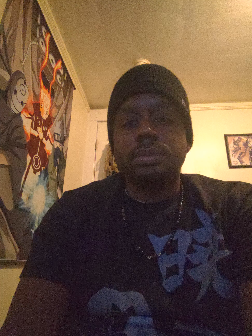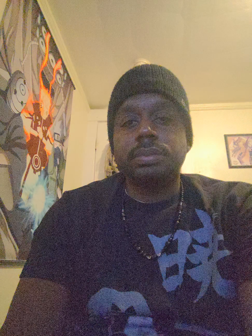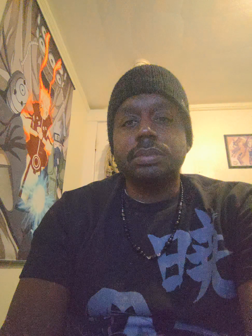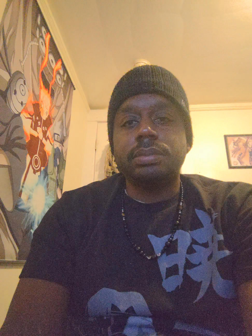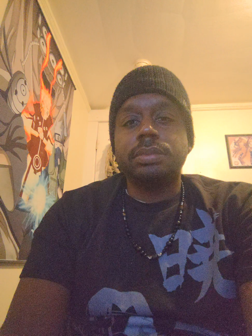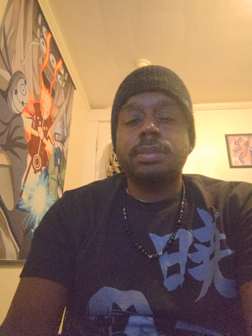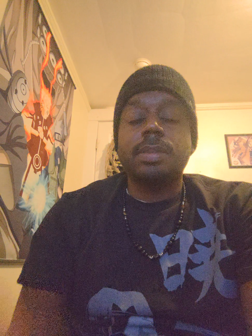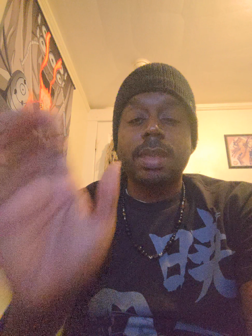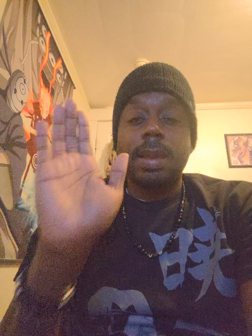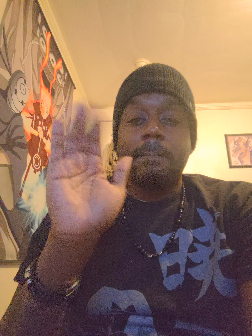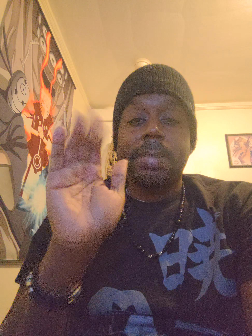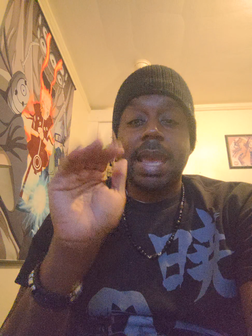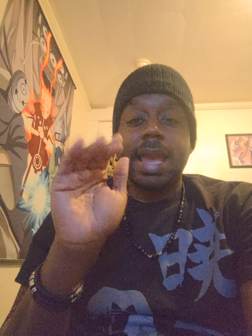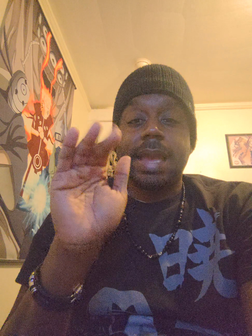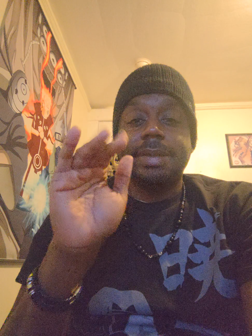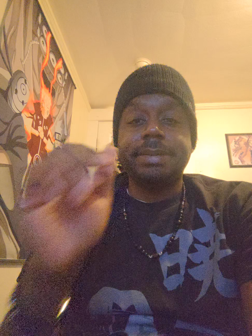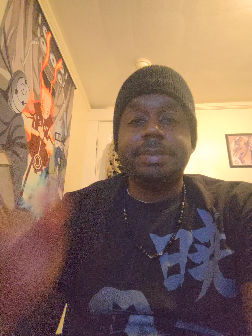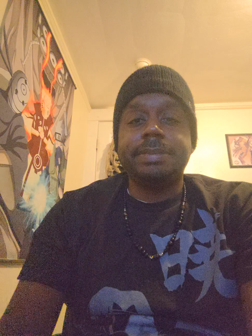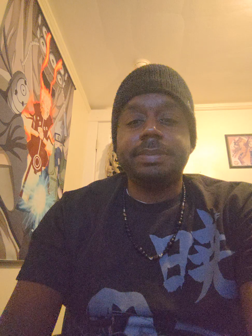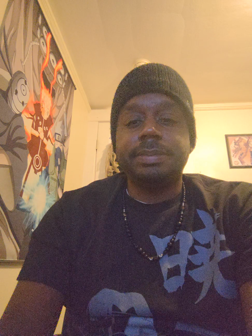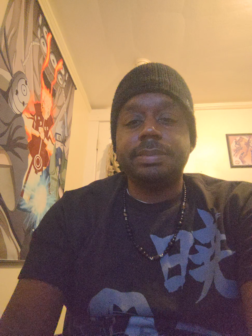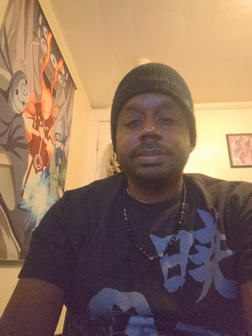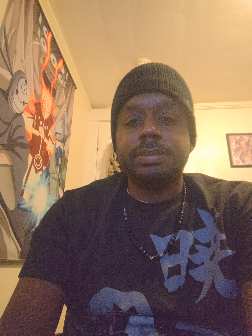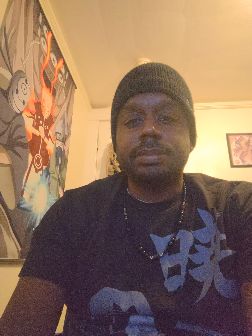bye